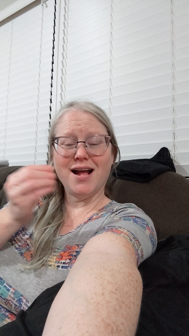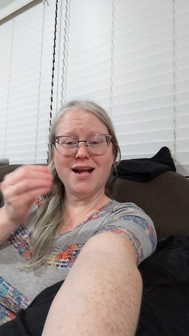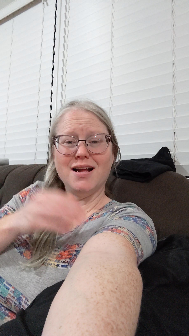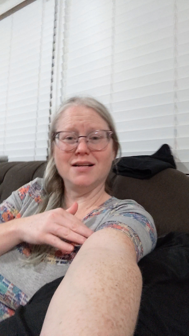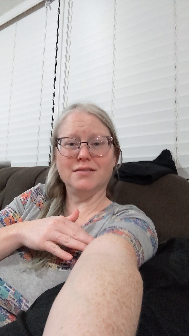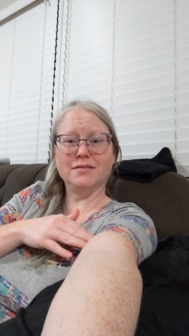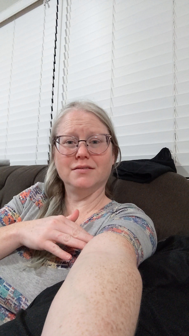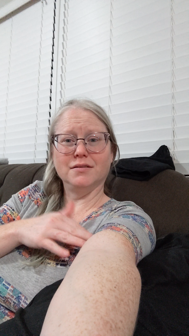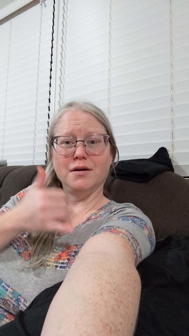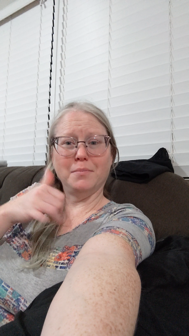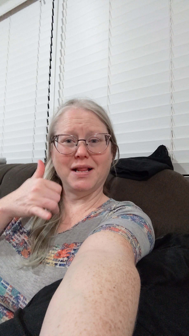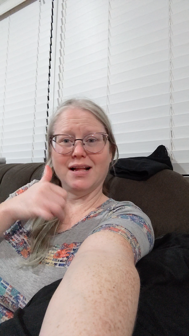play